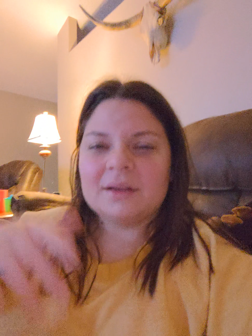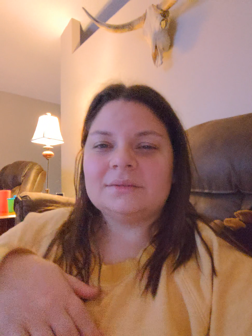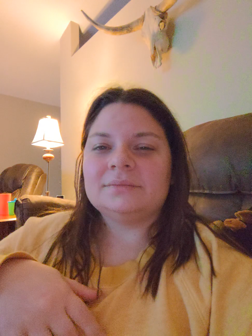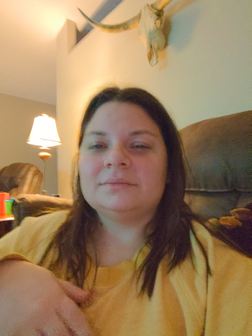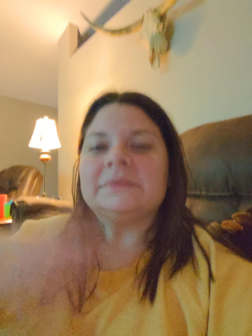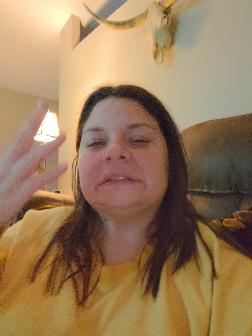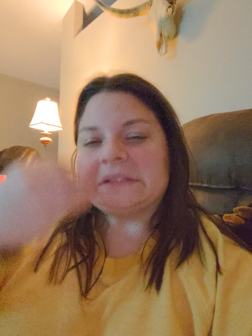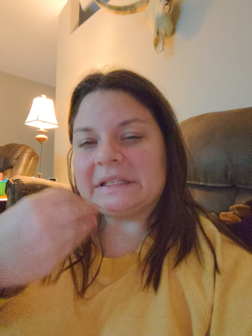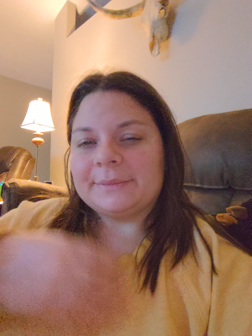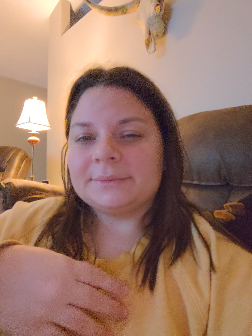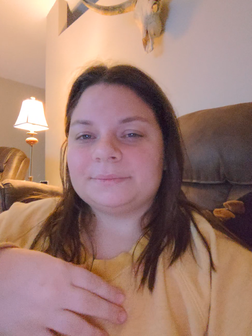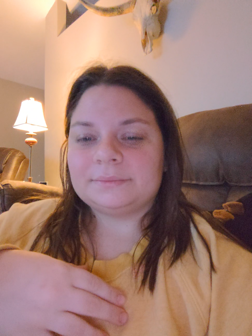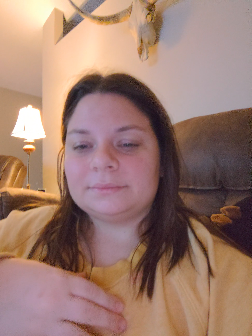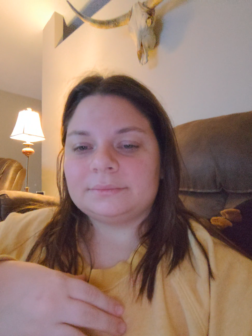sleep